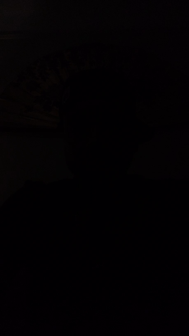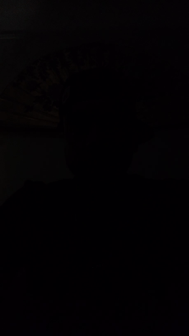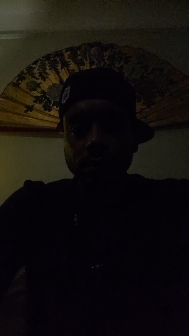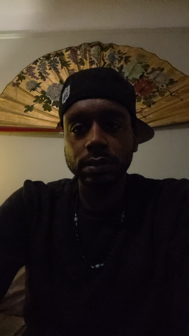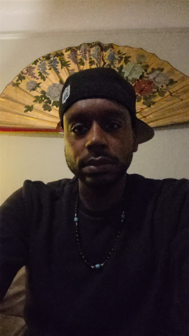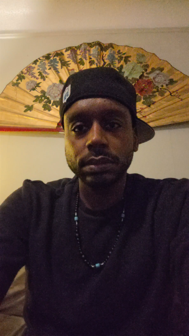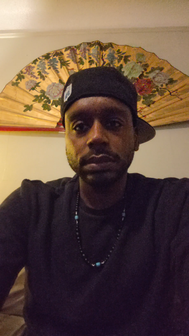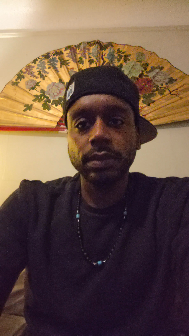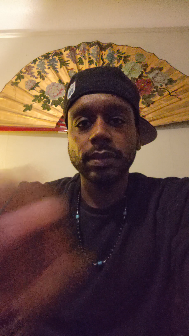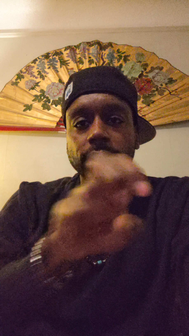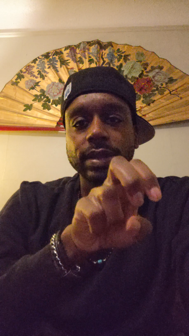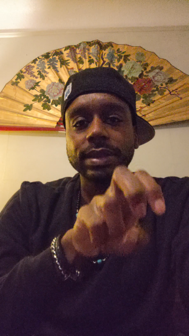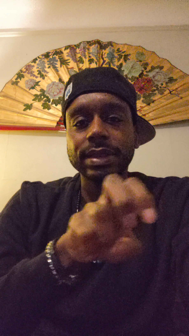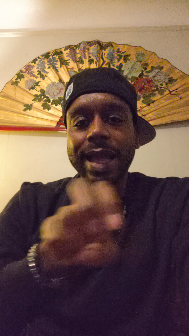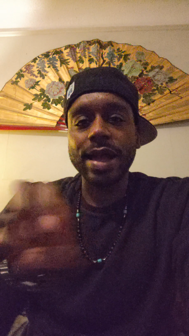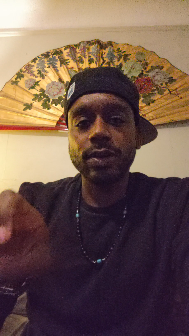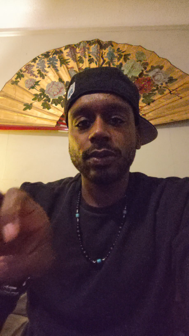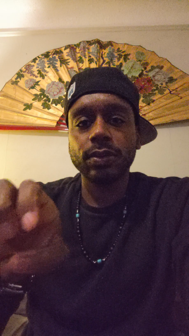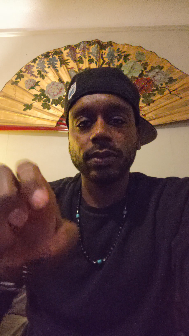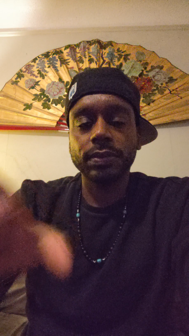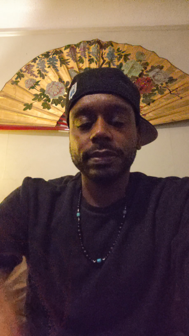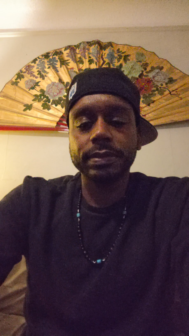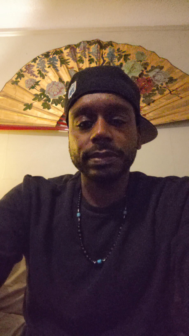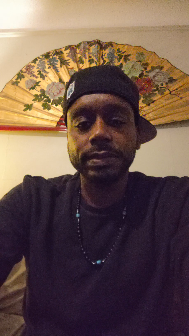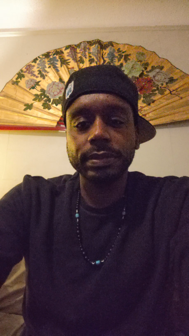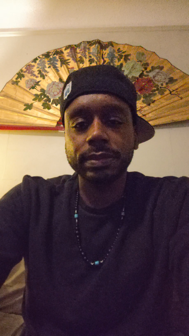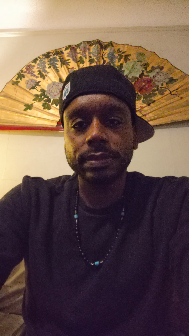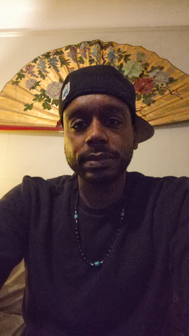couch